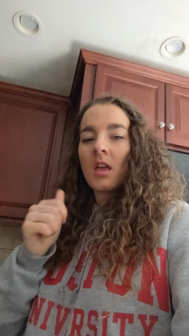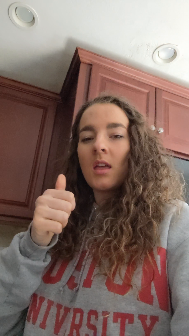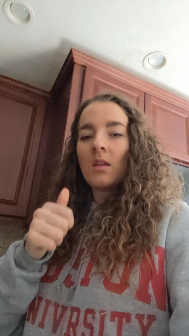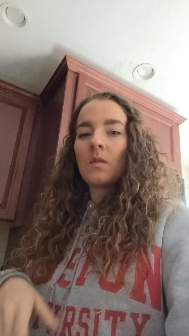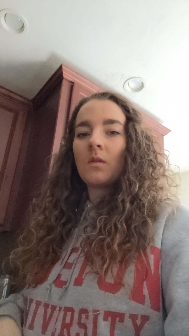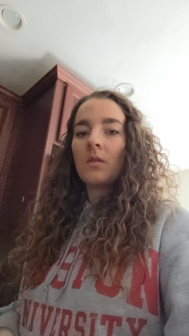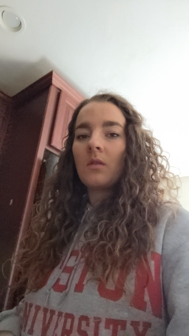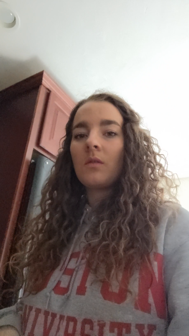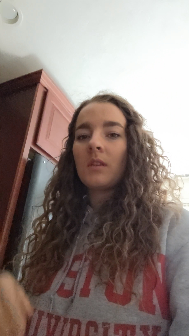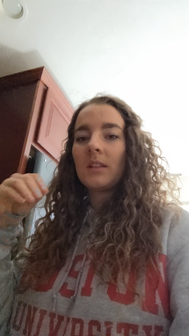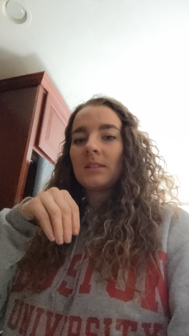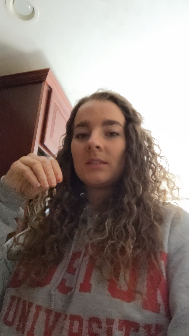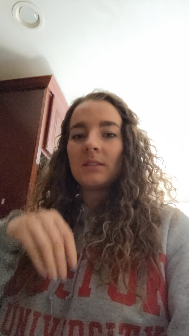inside